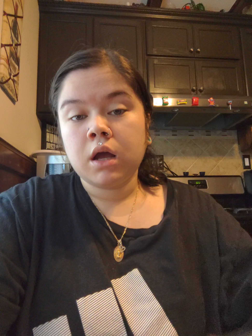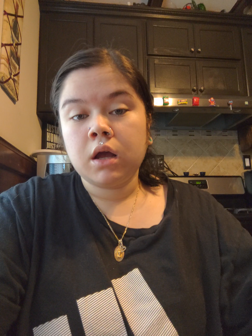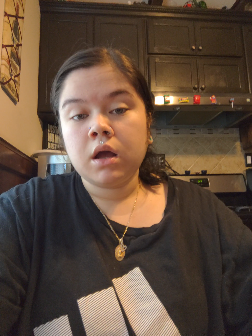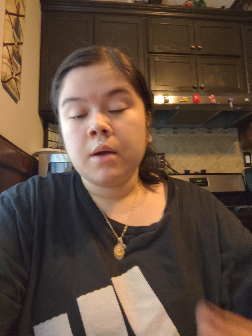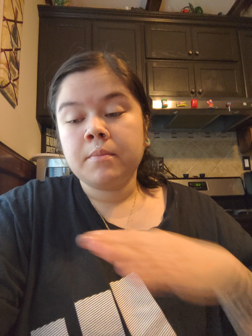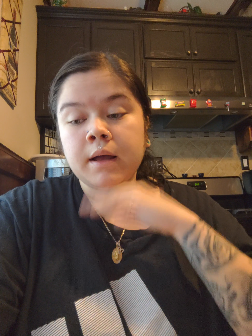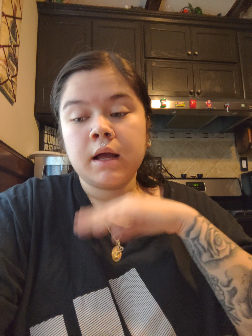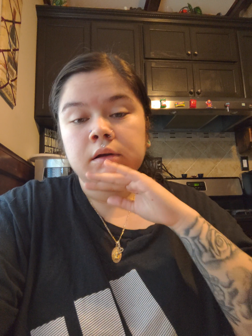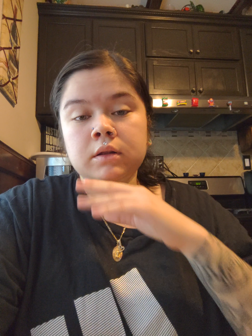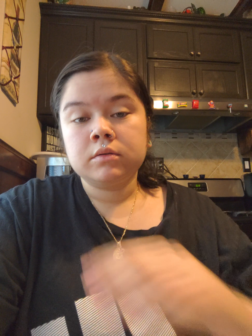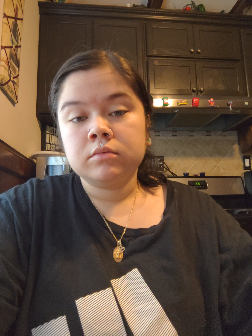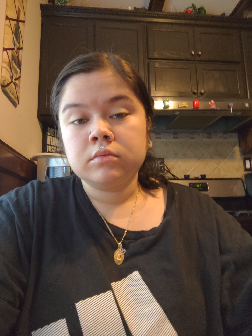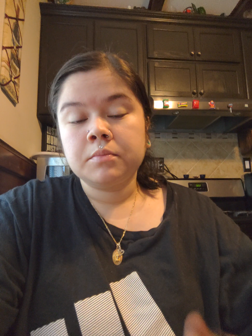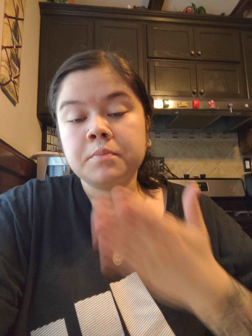pig